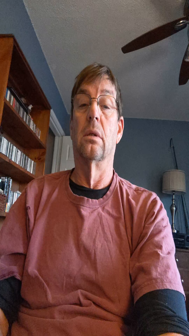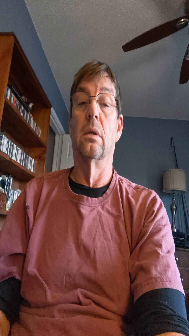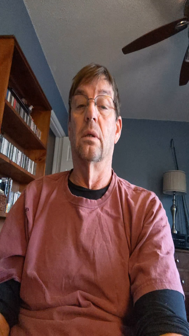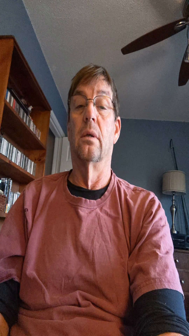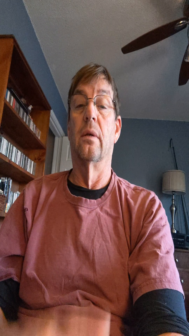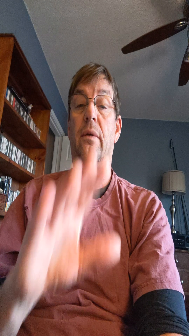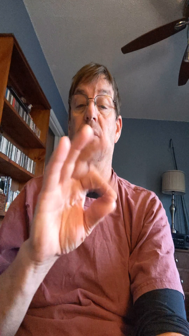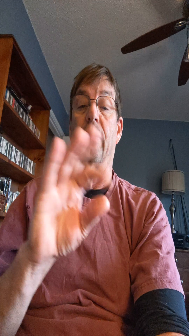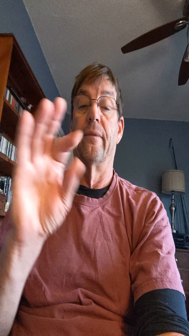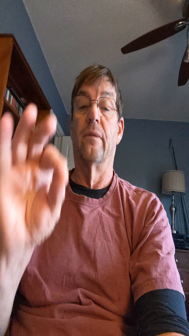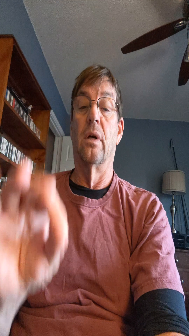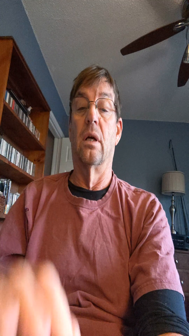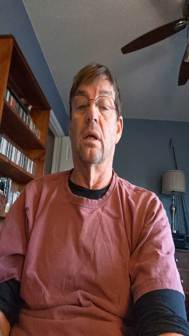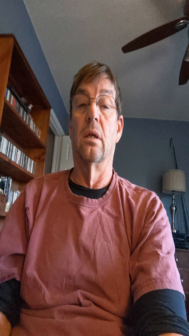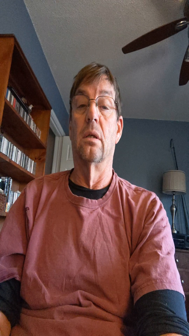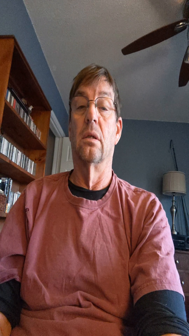french fries